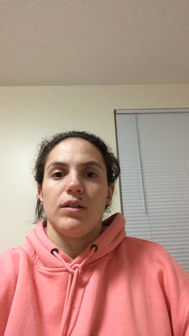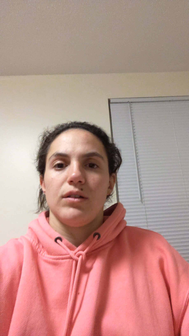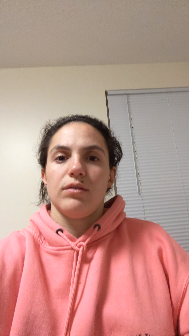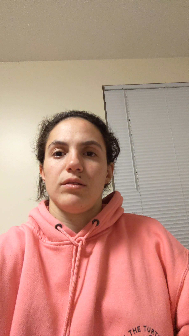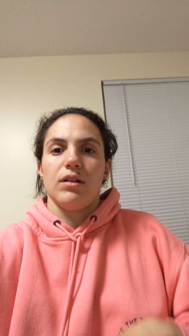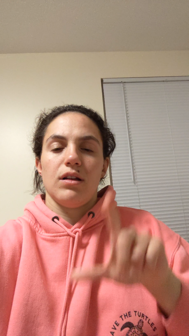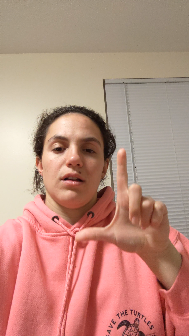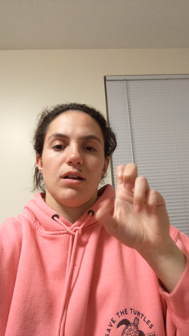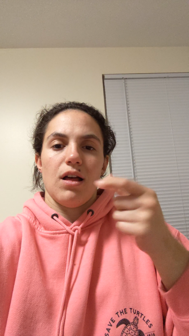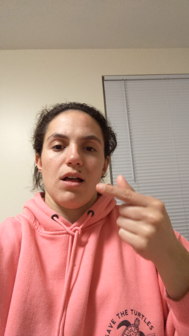leg